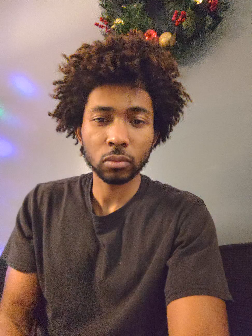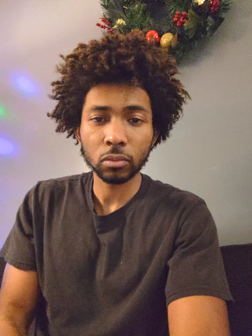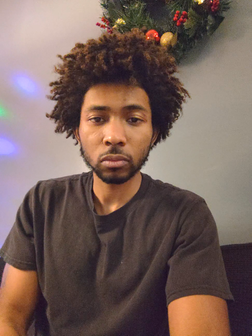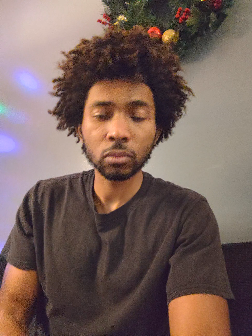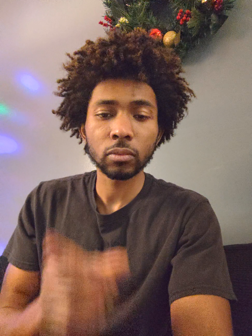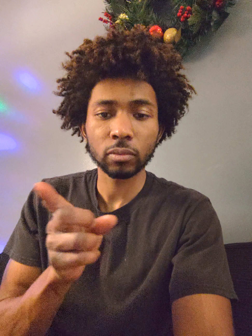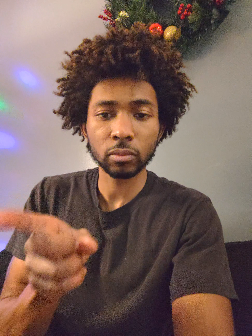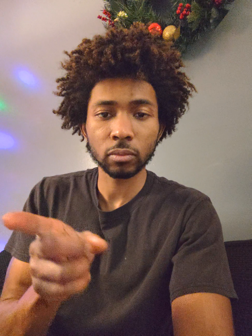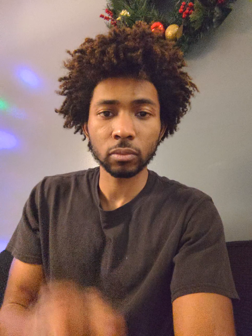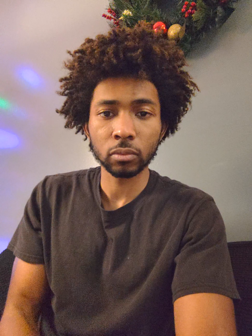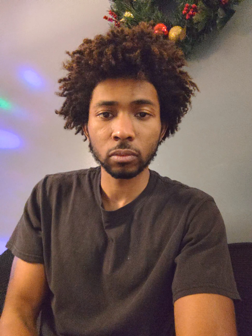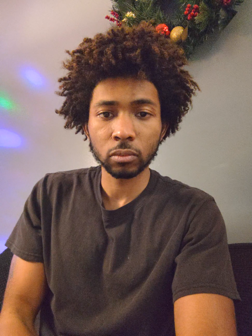he/she/it